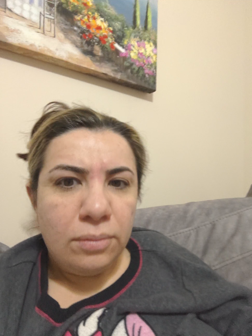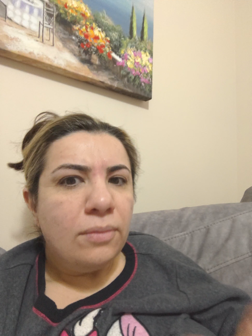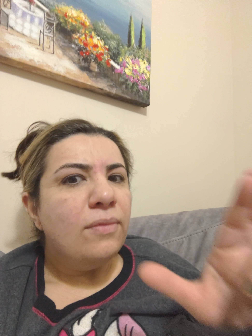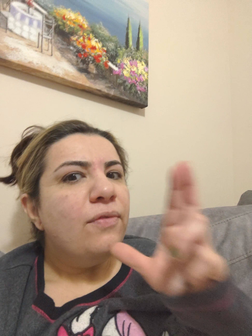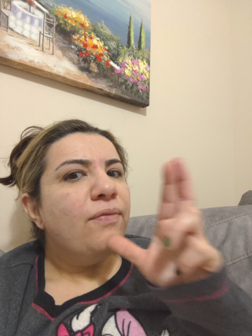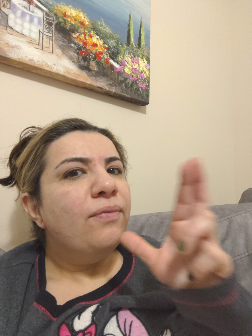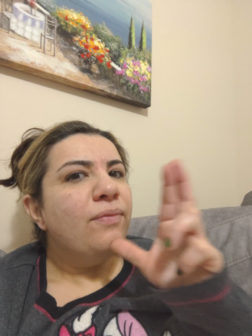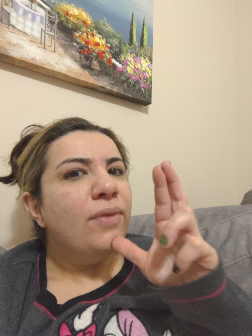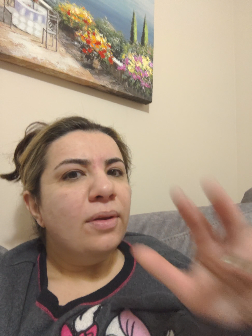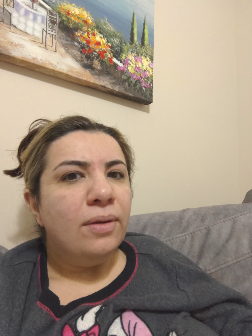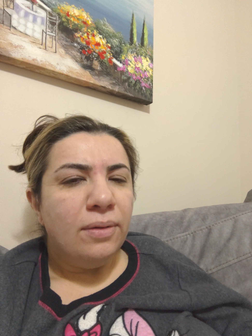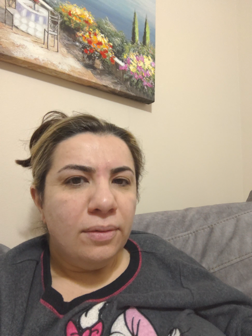hen